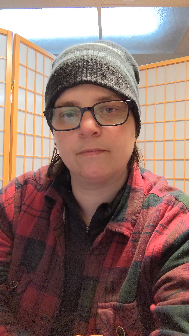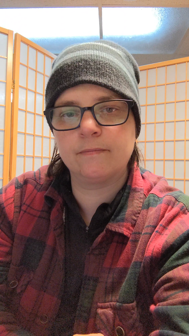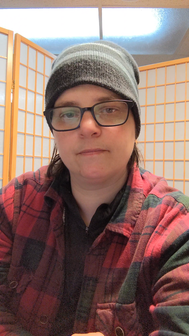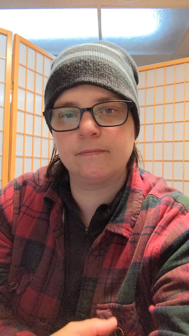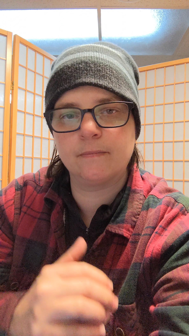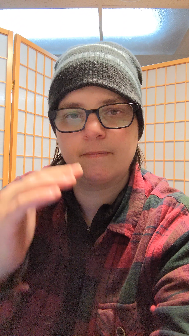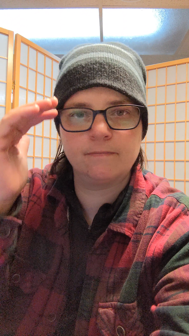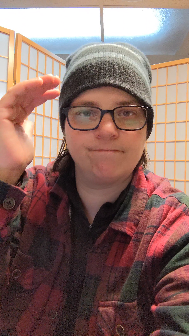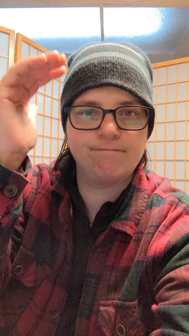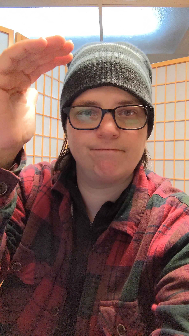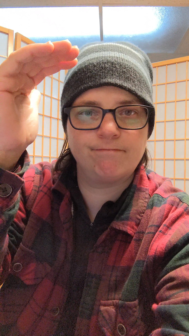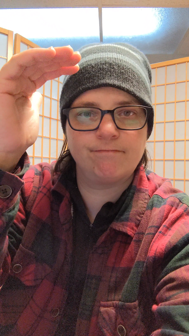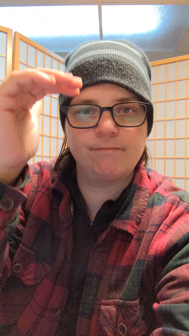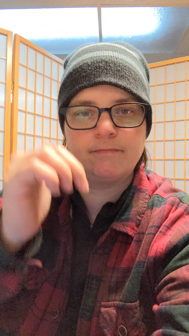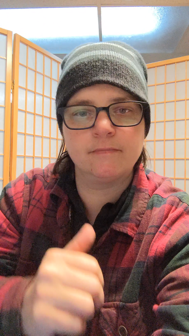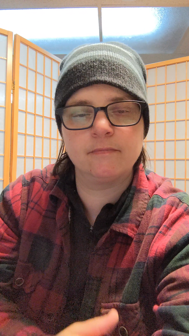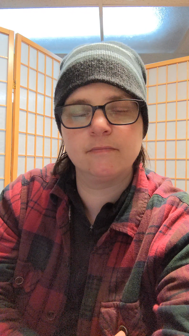big